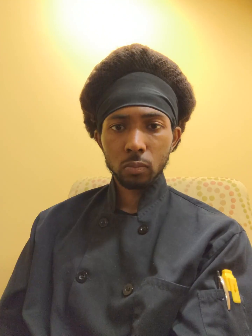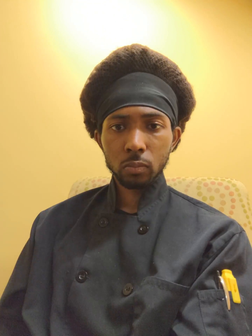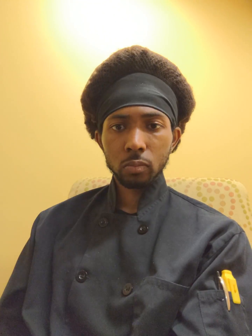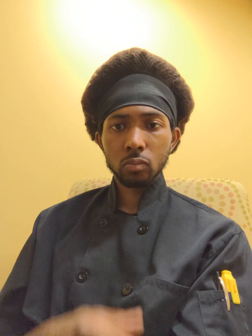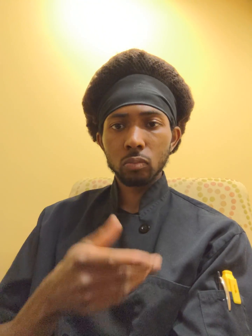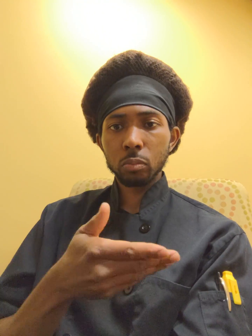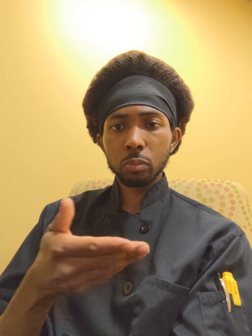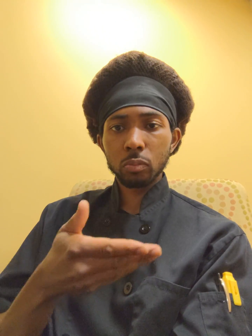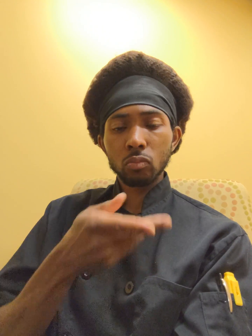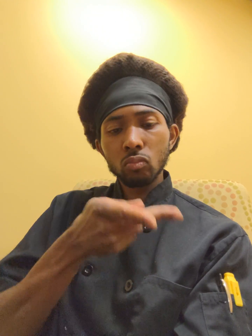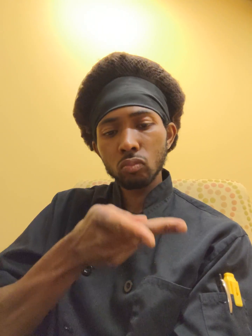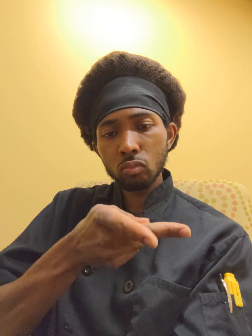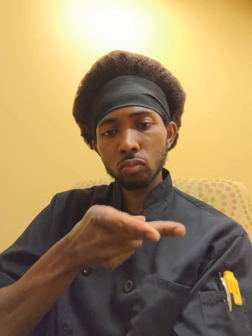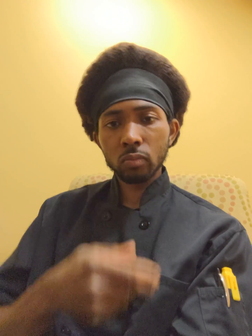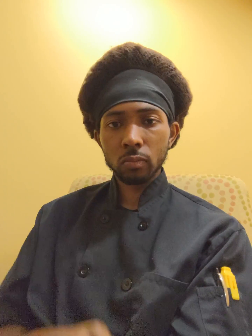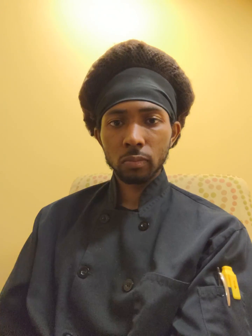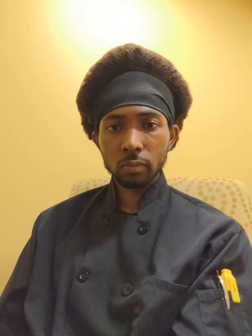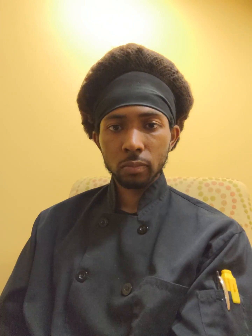babysitter